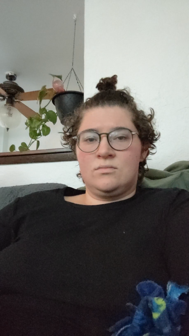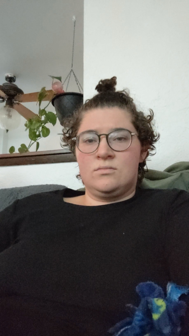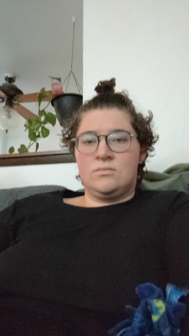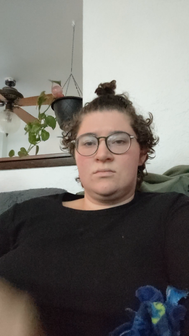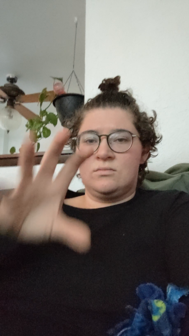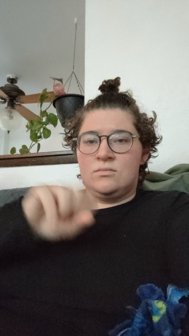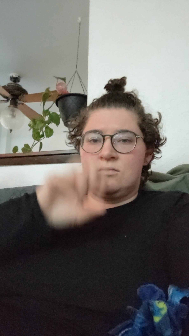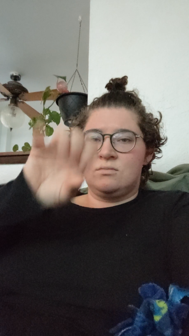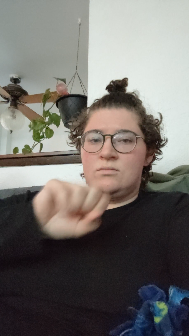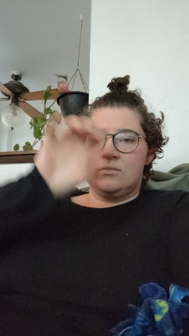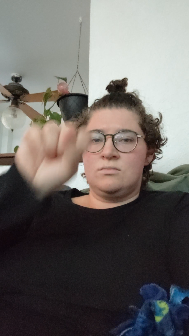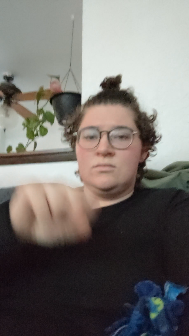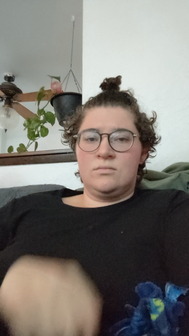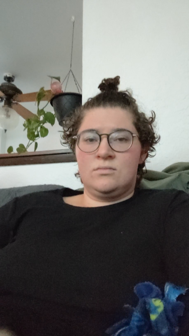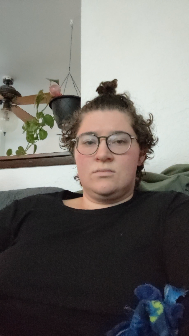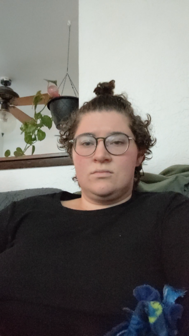ladder